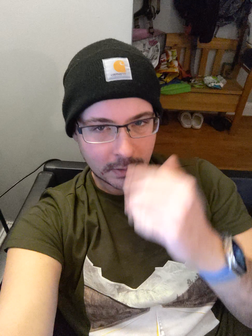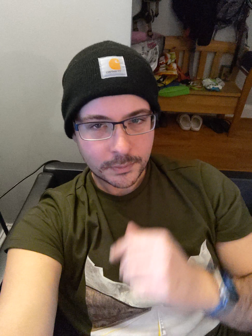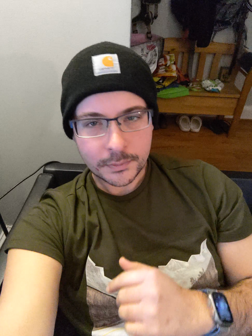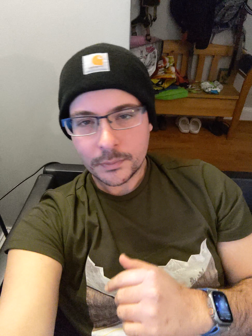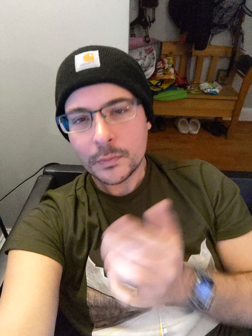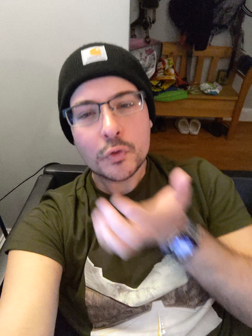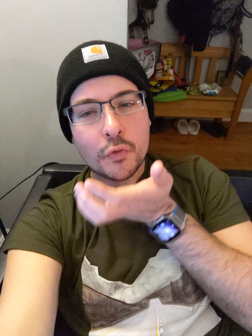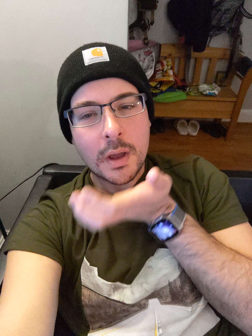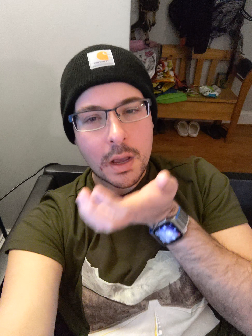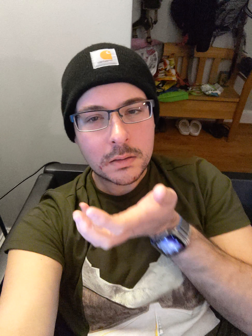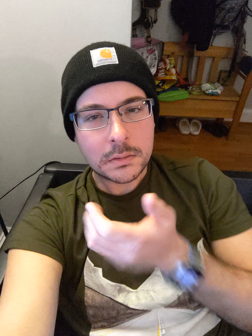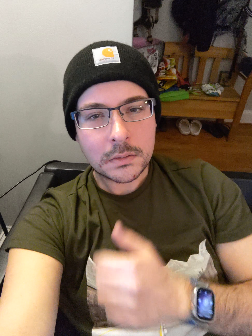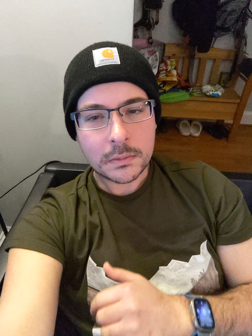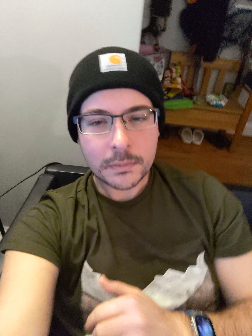grass